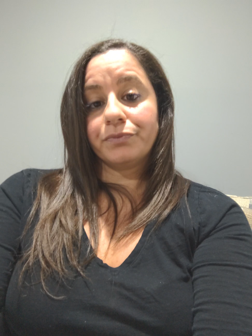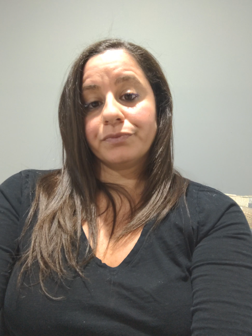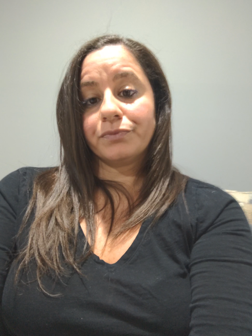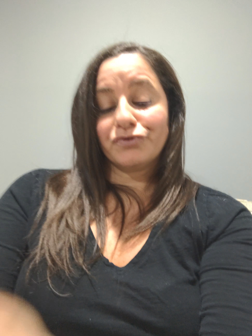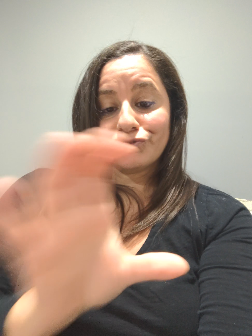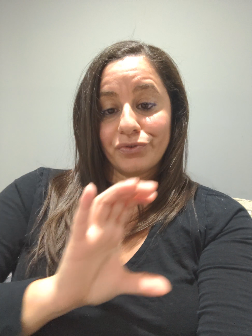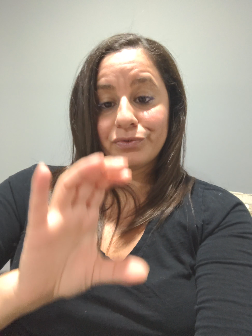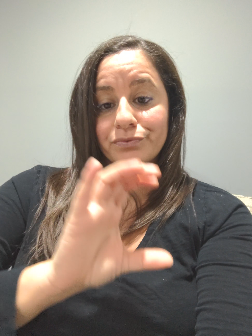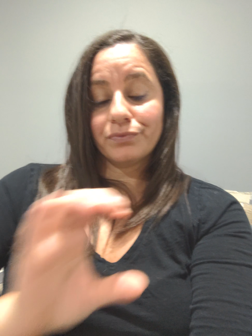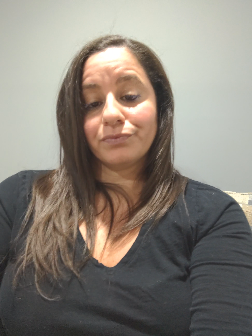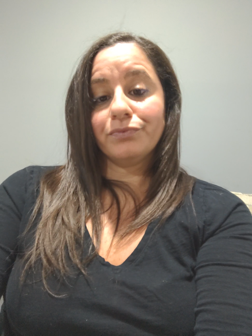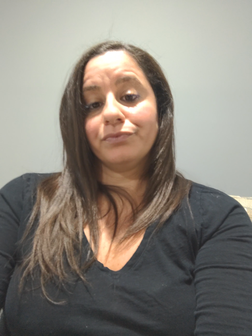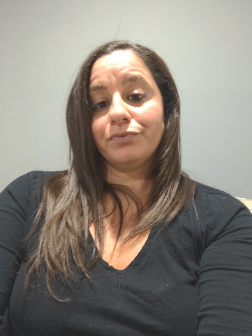chocolate